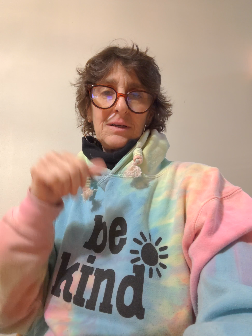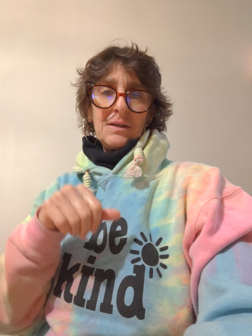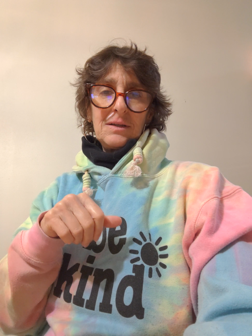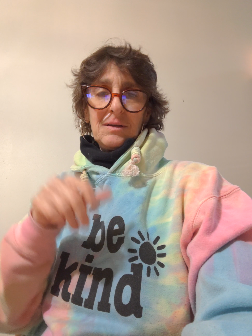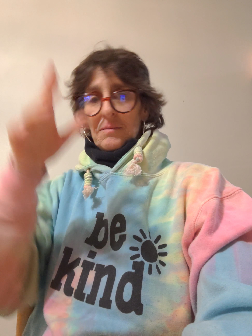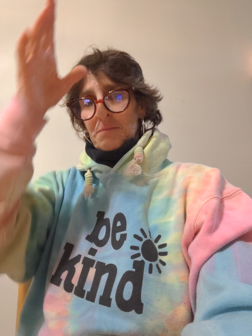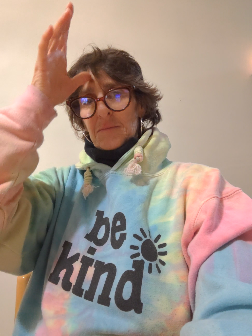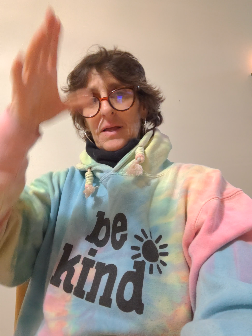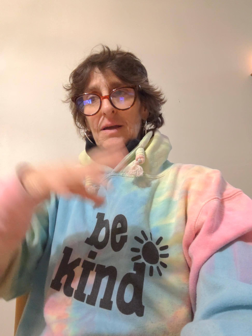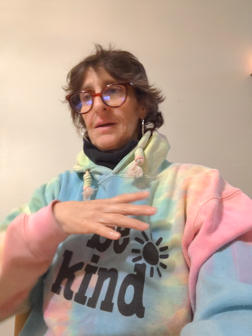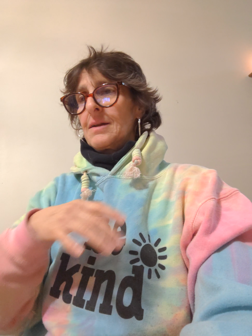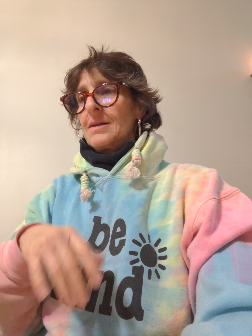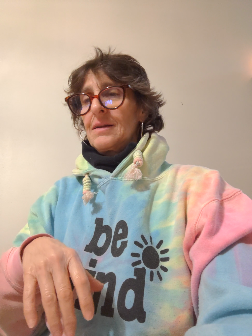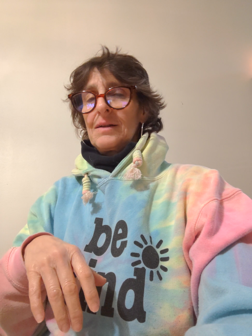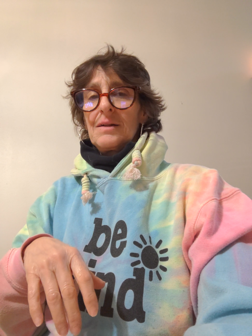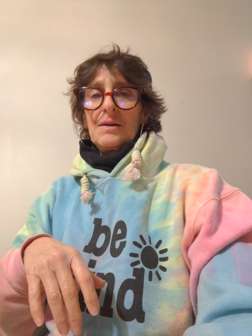man